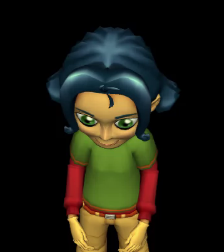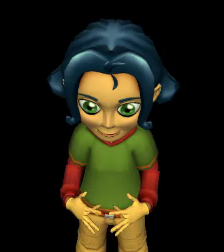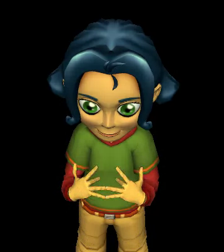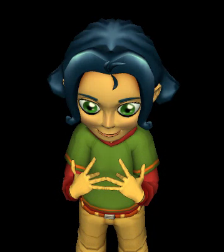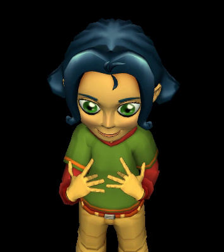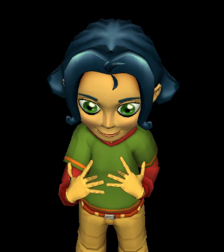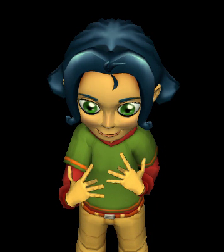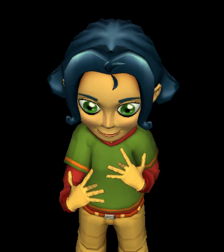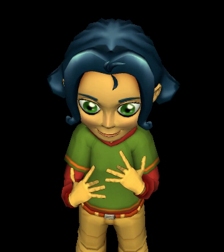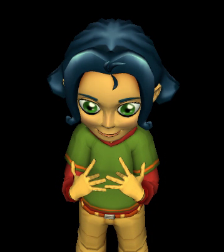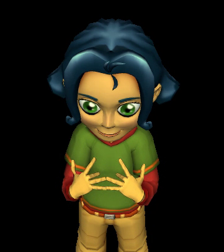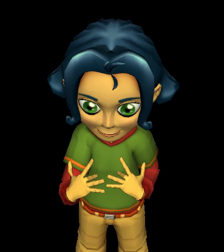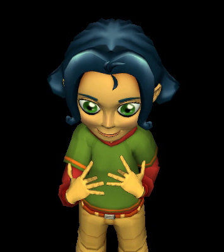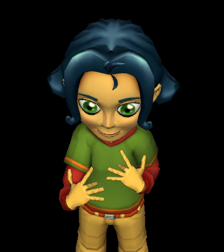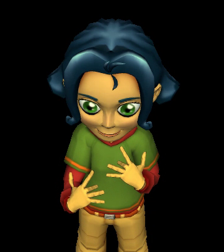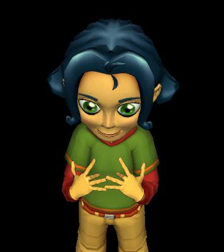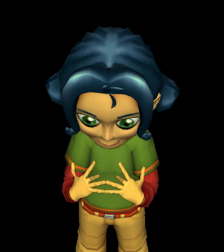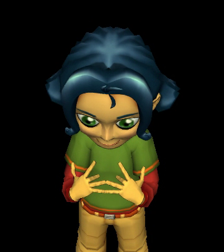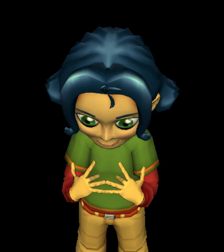مسرح